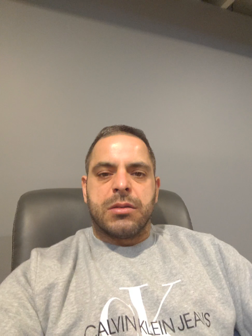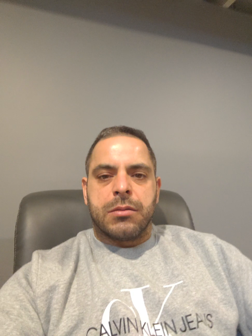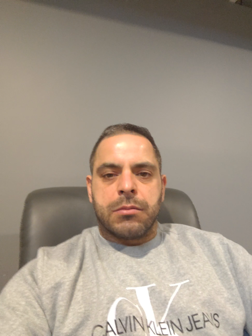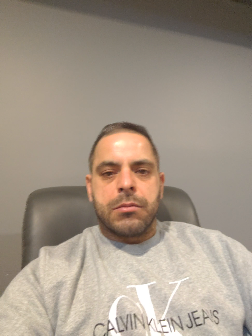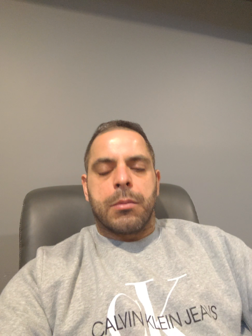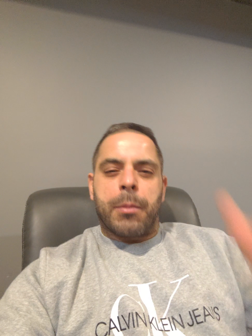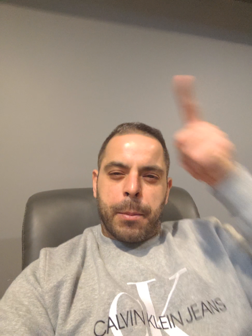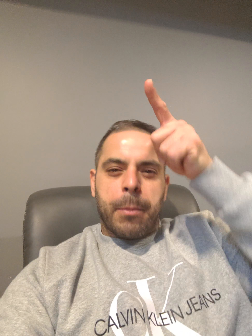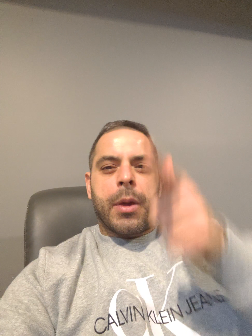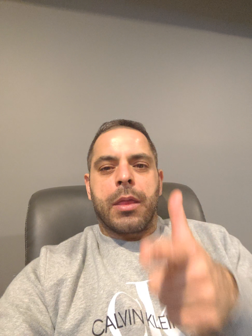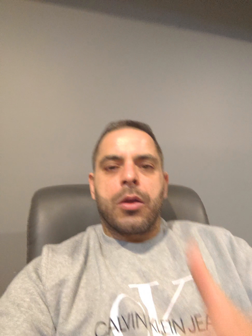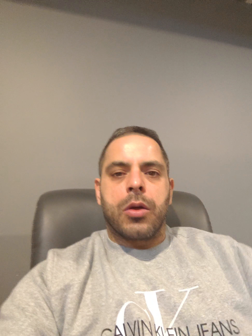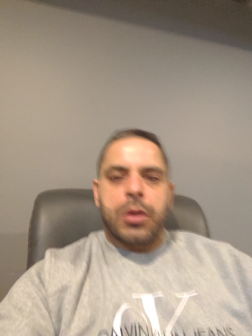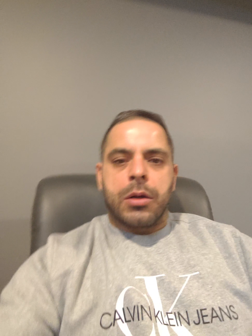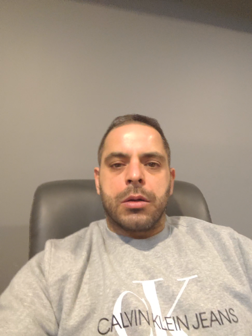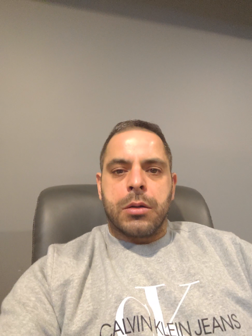brother